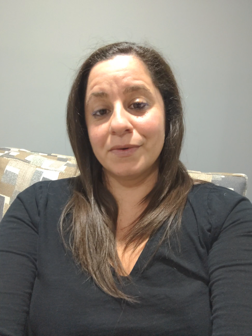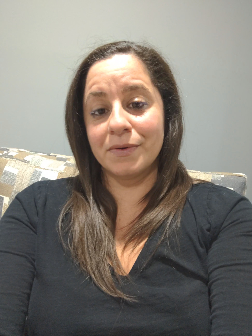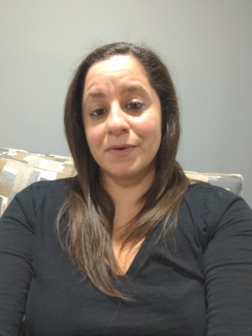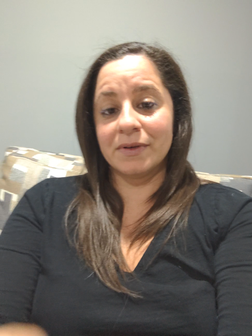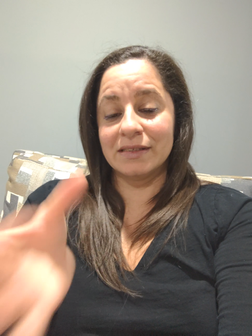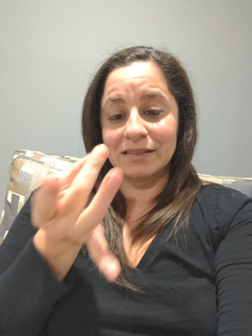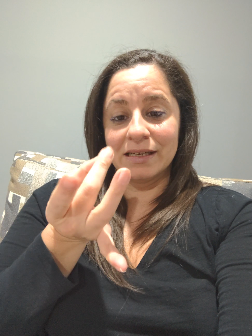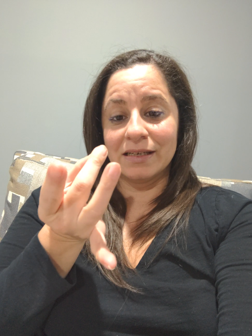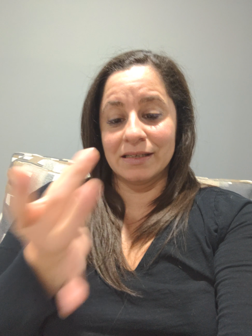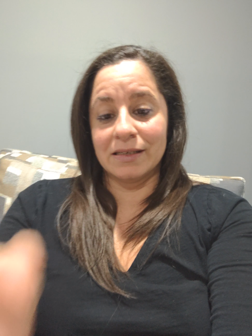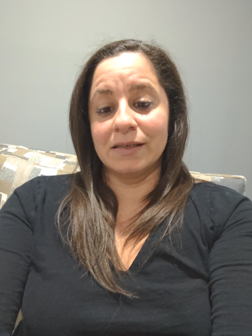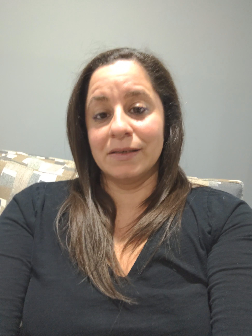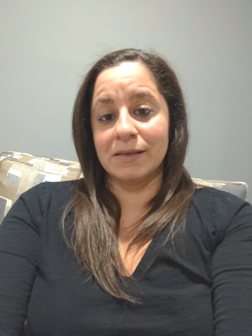sticky